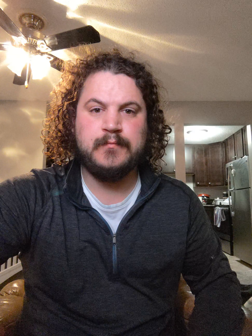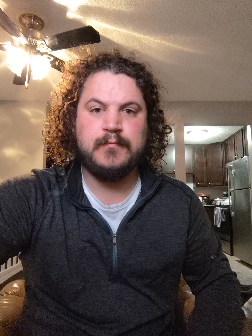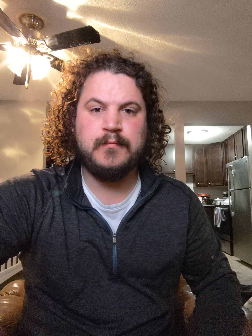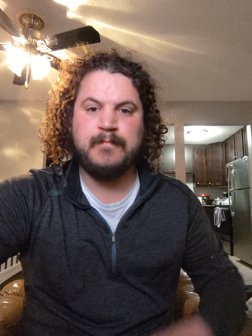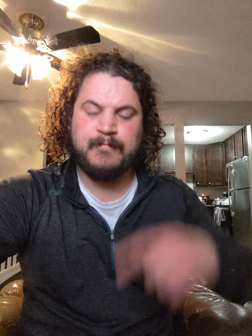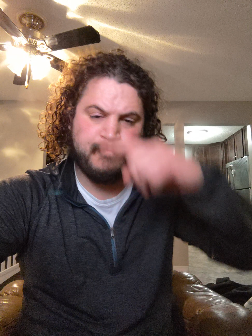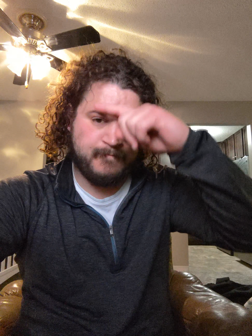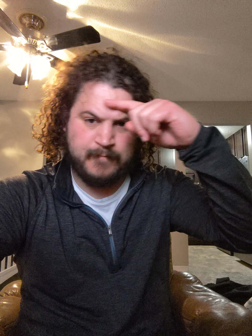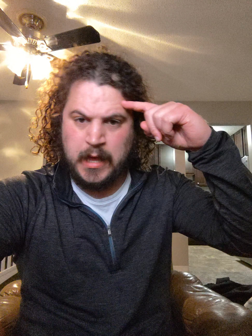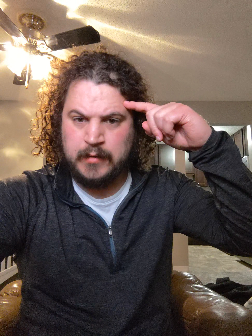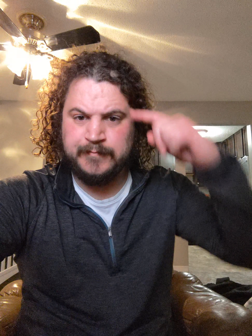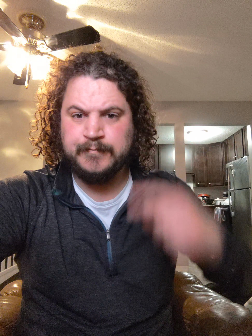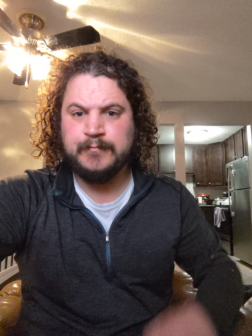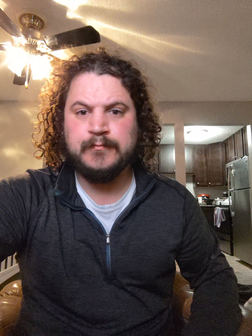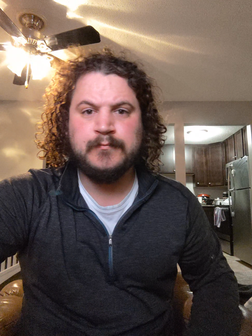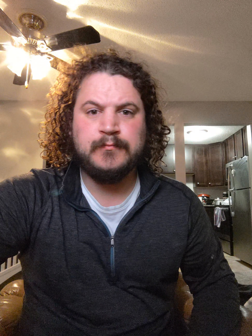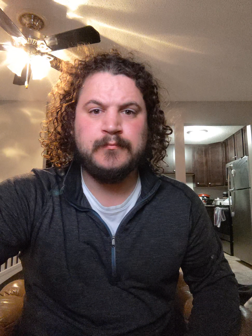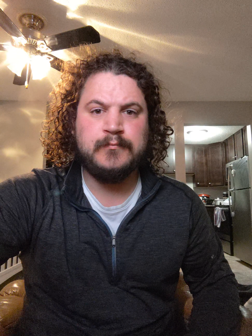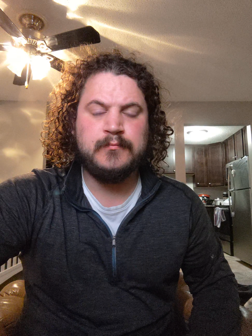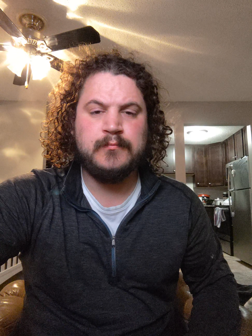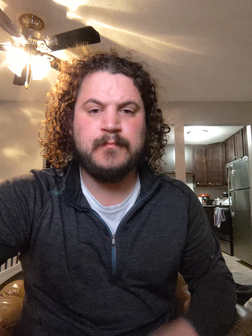black